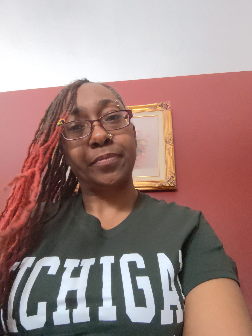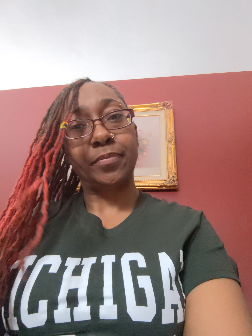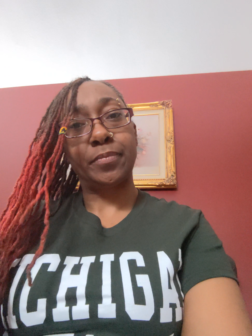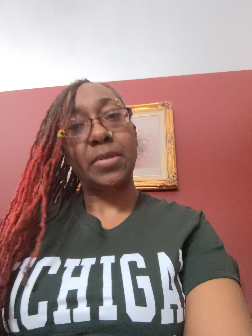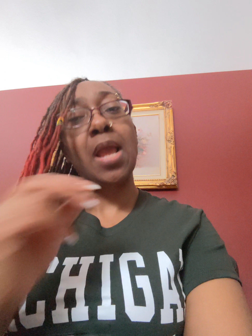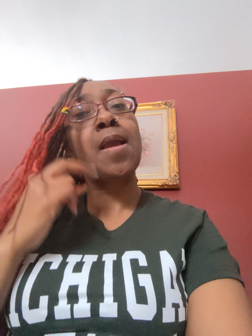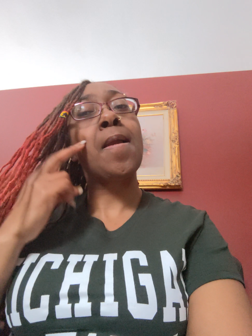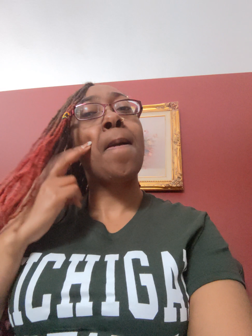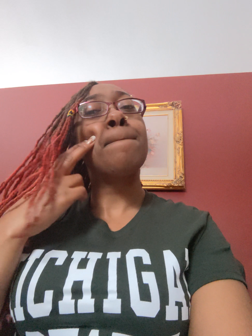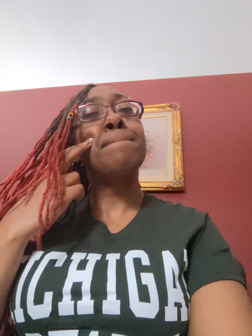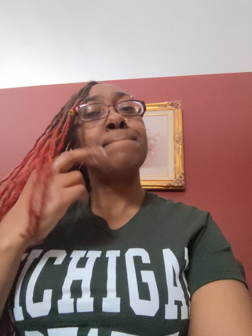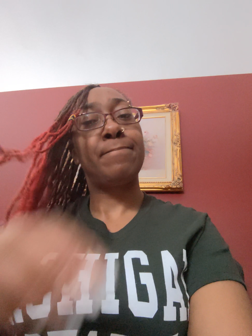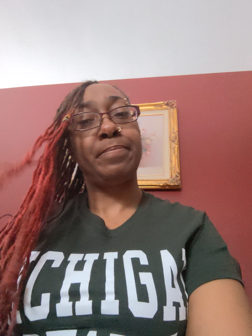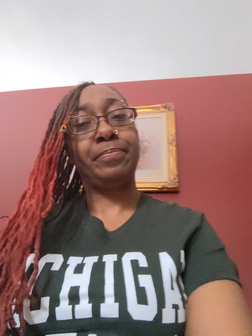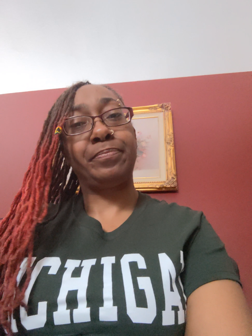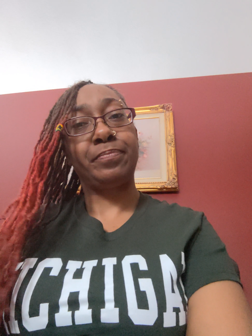gum